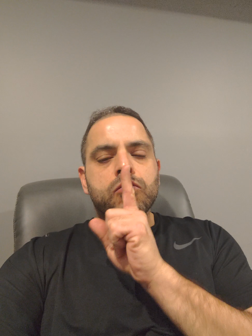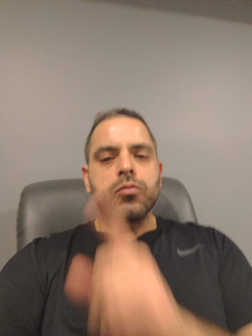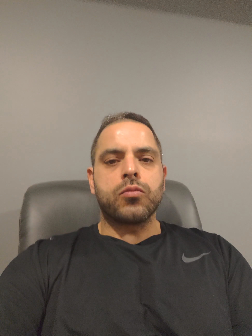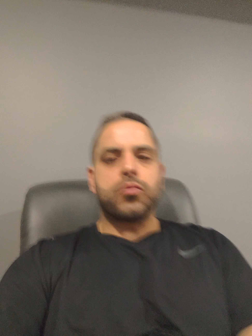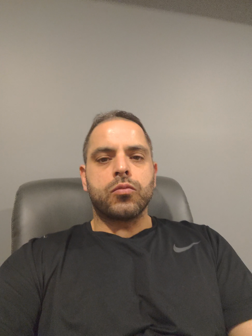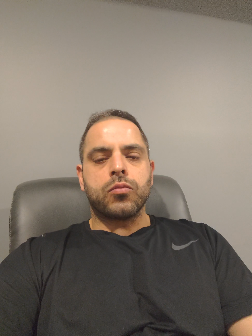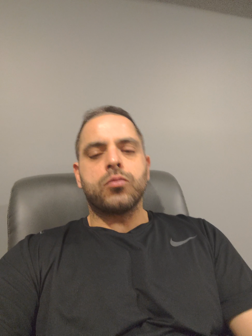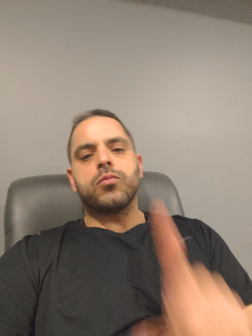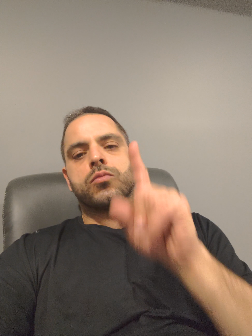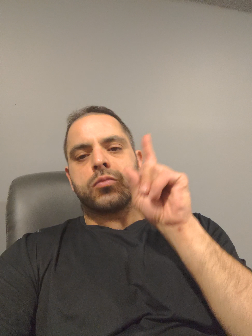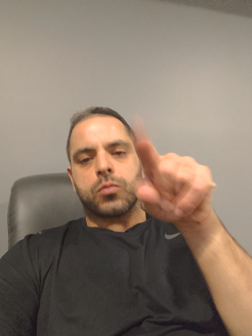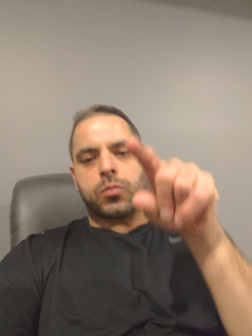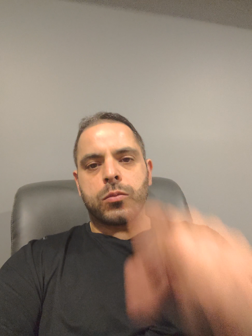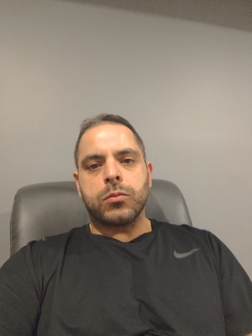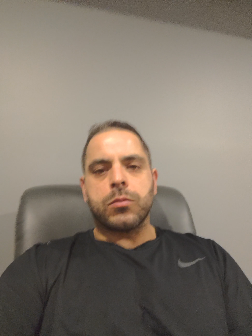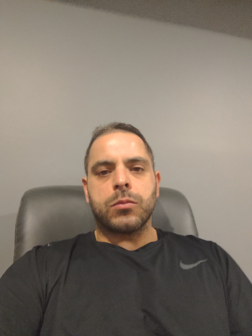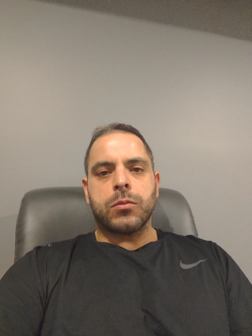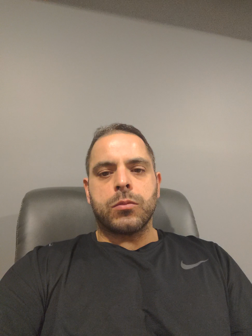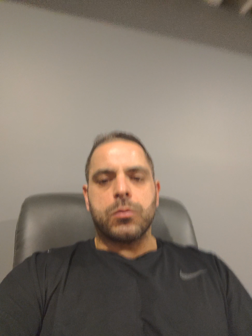go